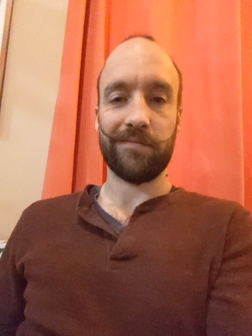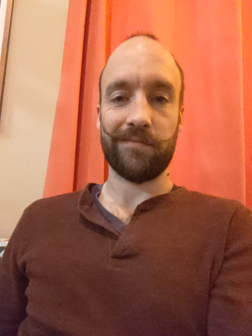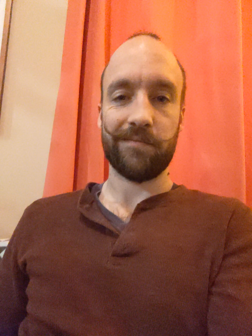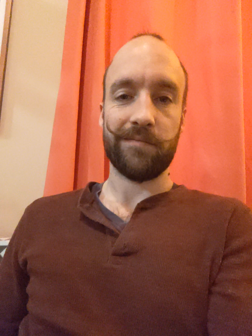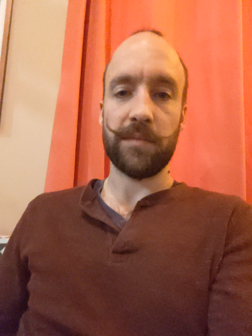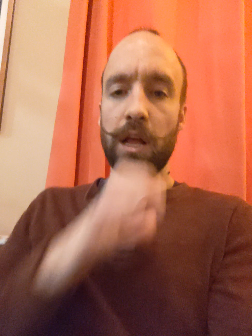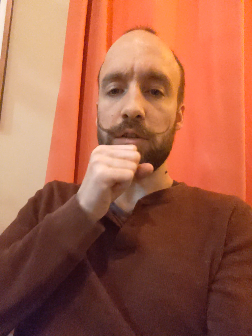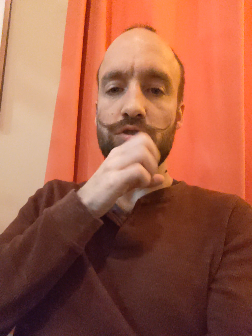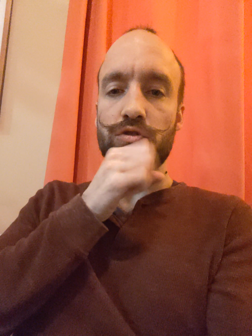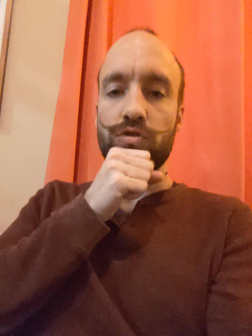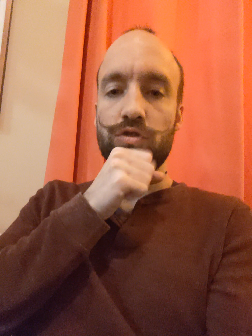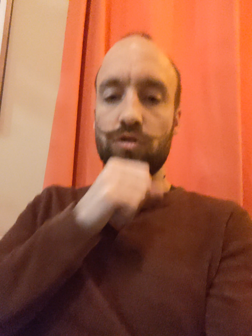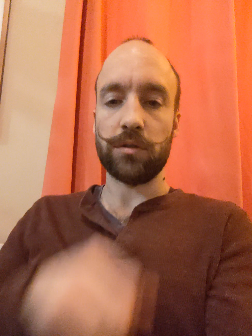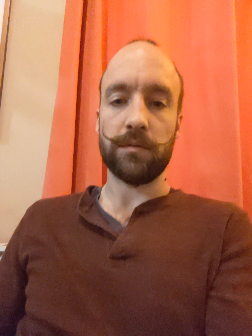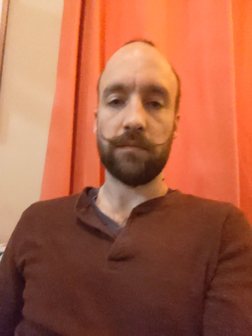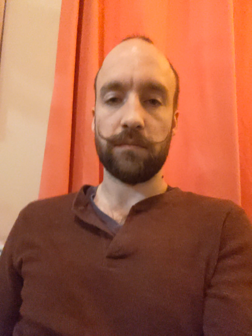orange